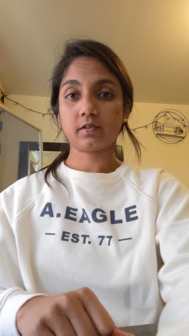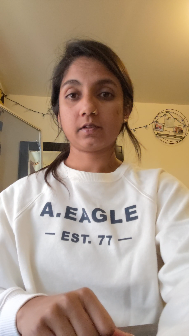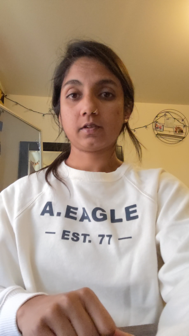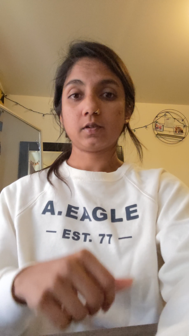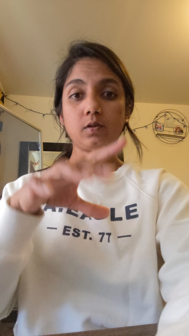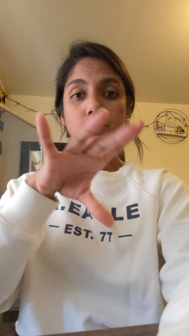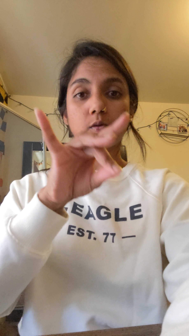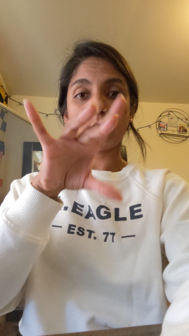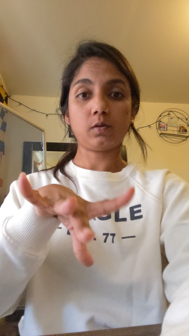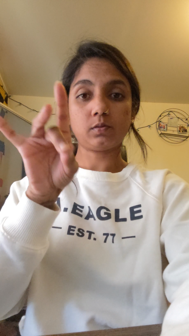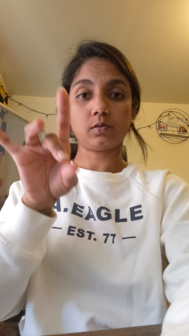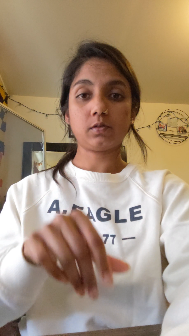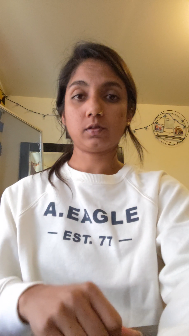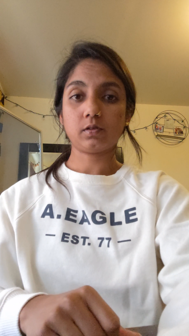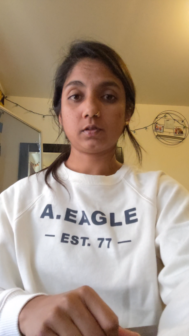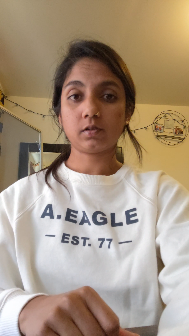choose